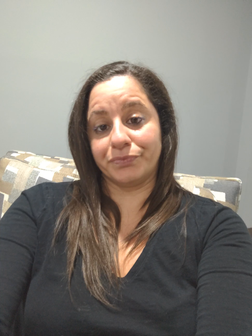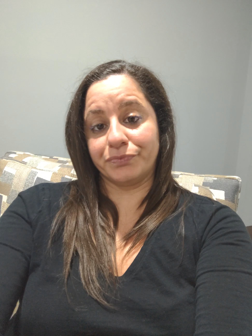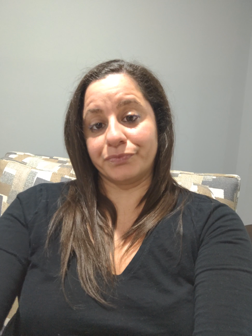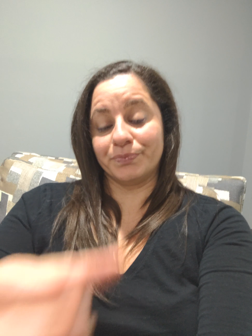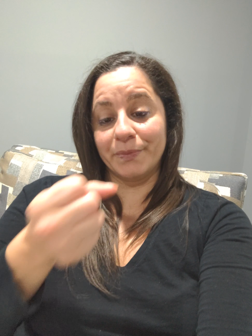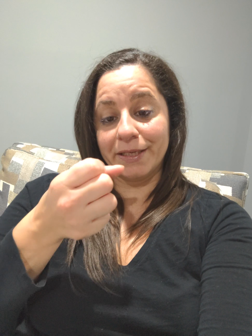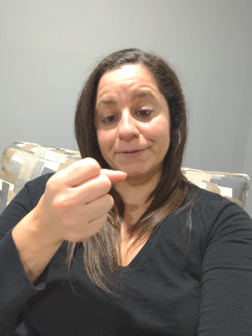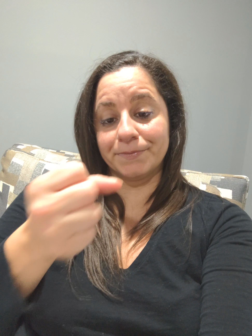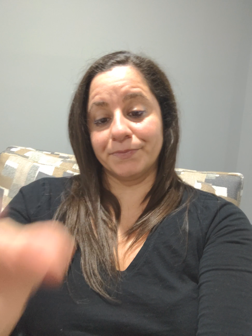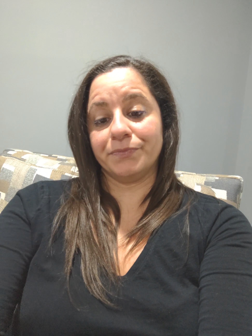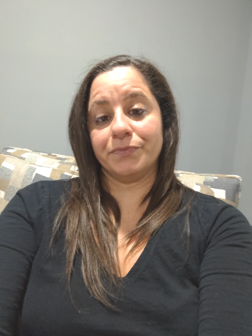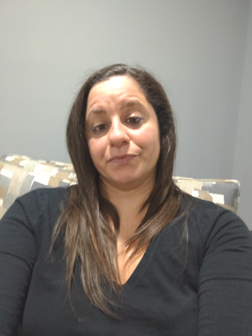milk